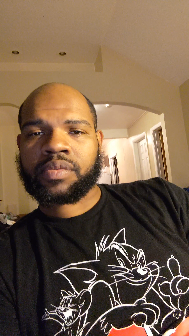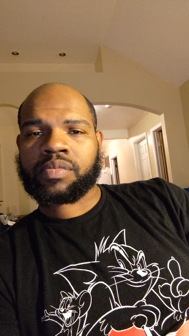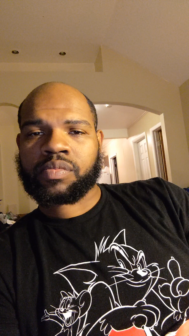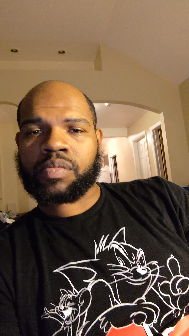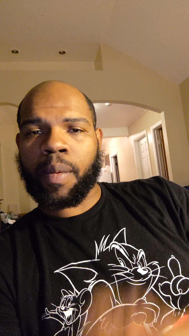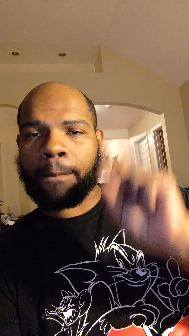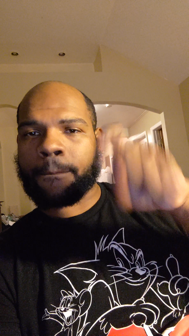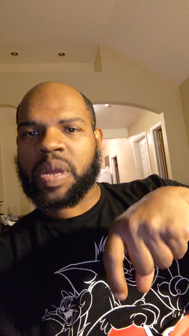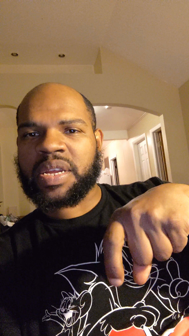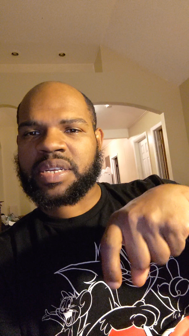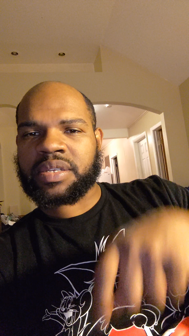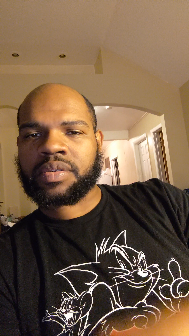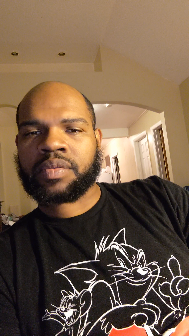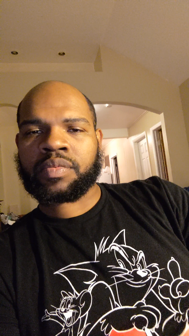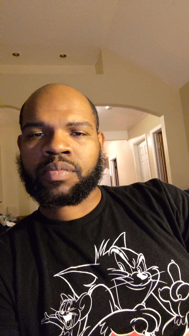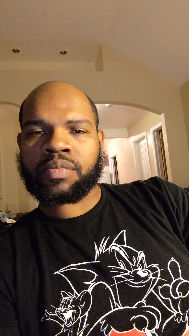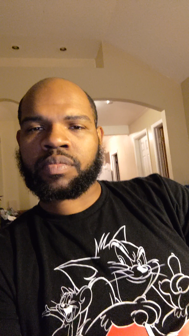must